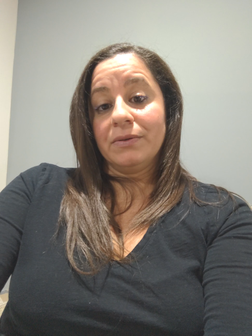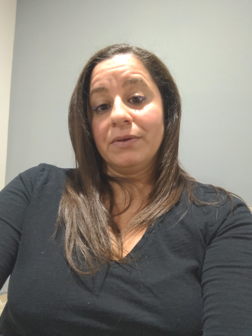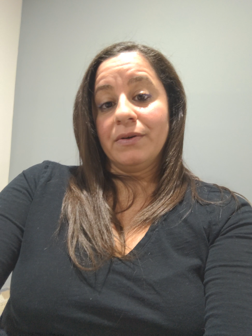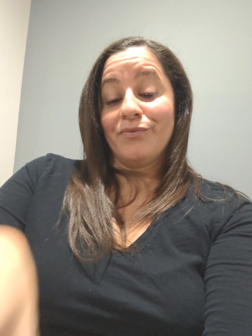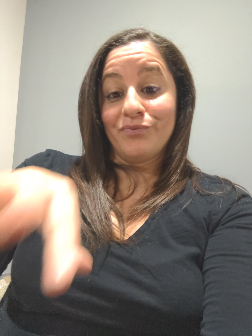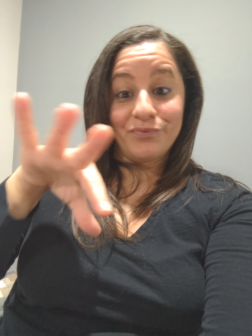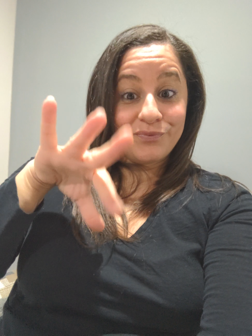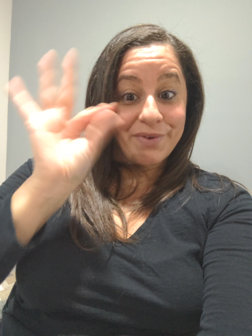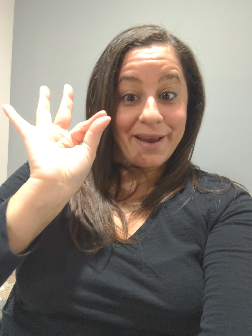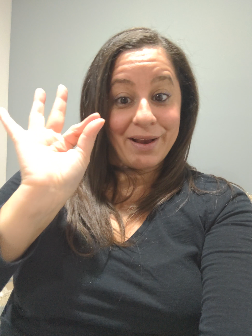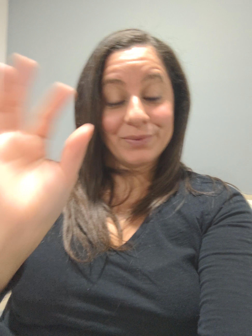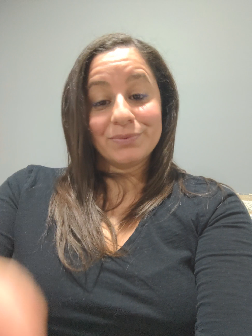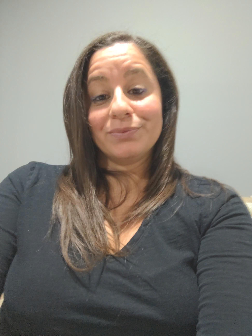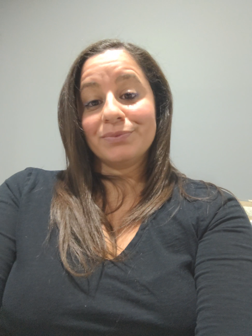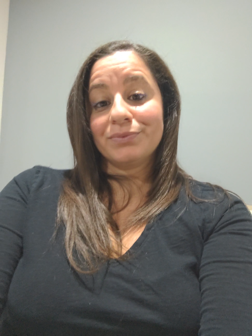find